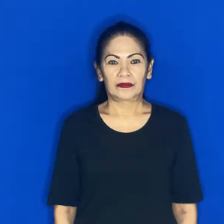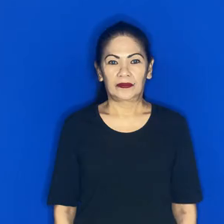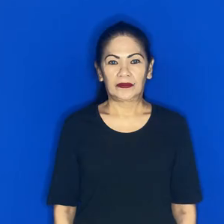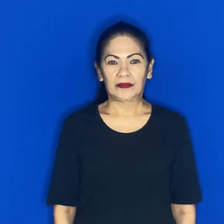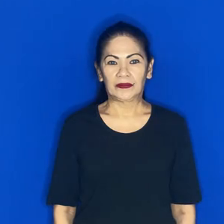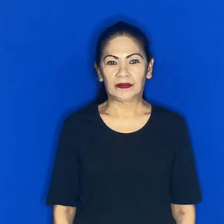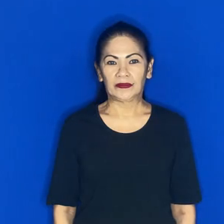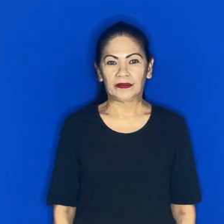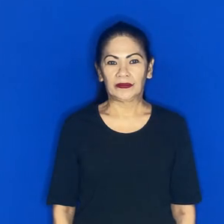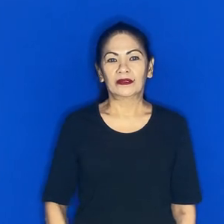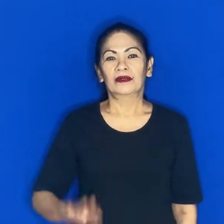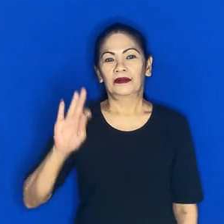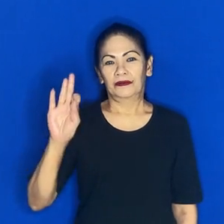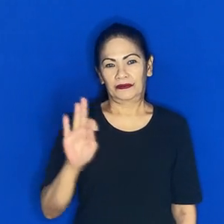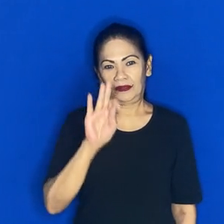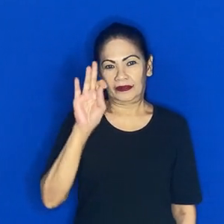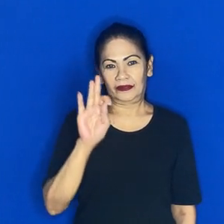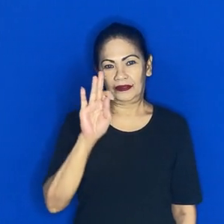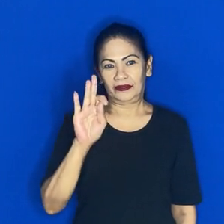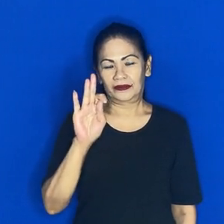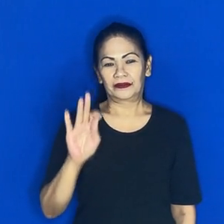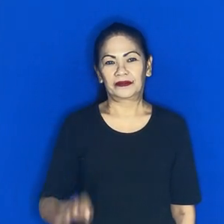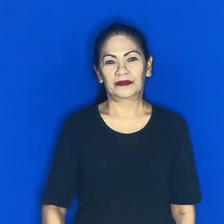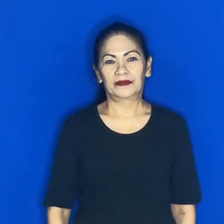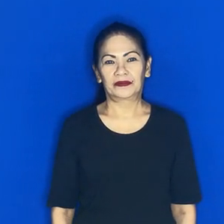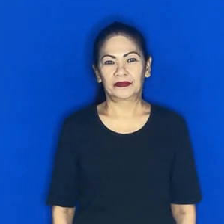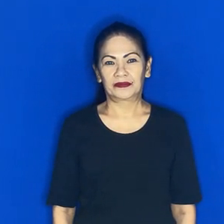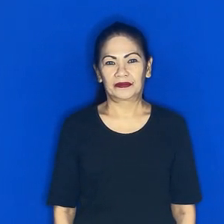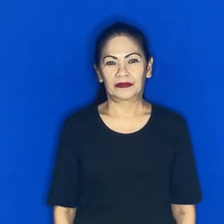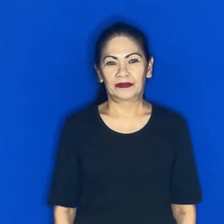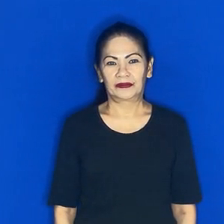friday